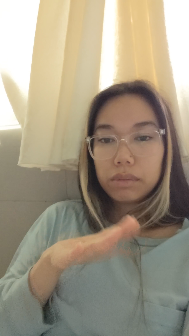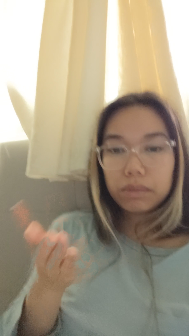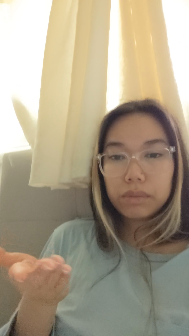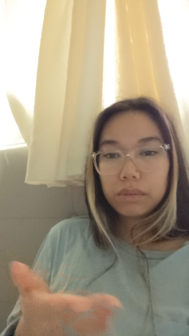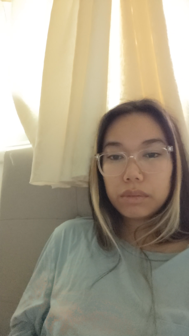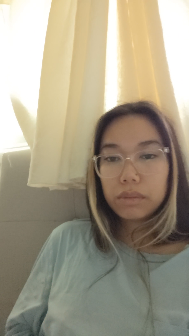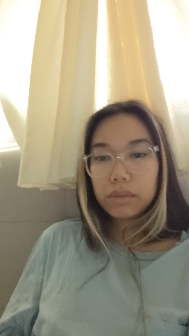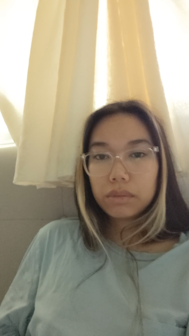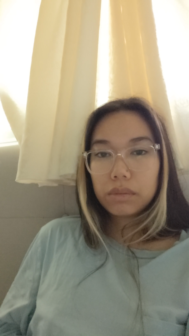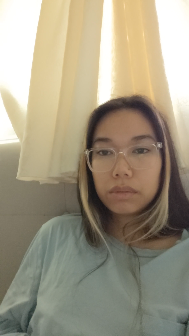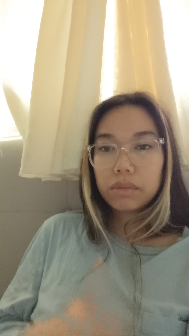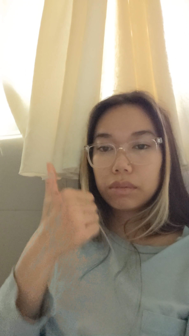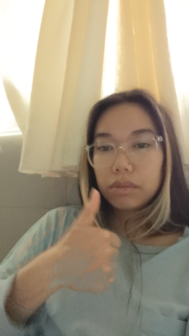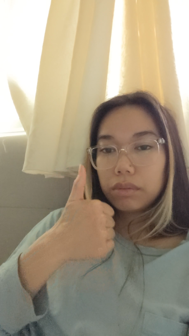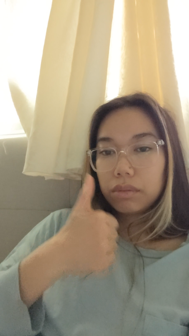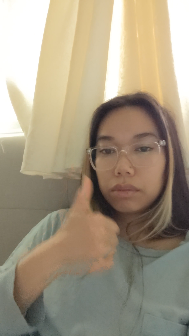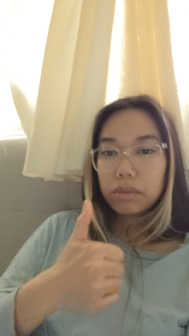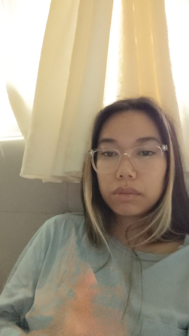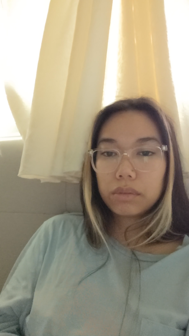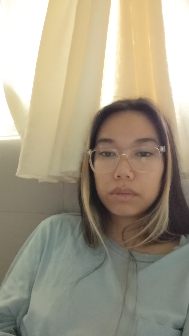help